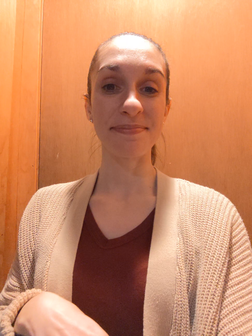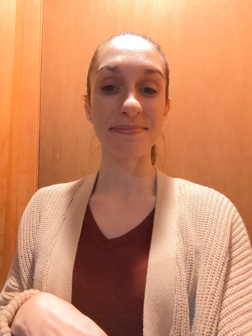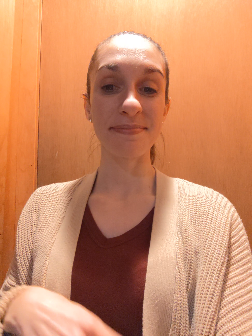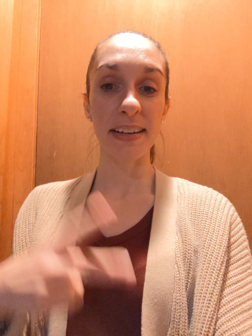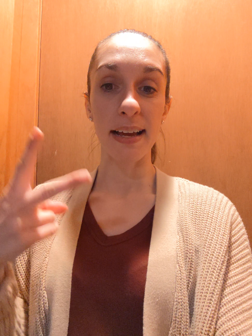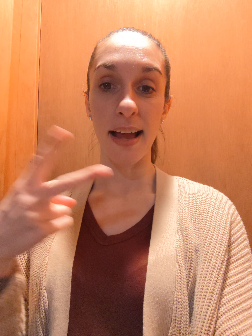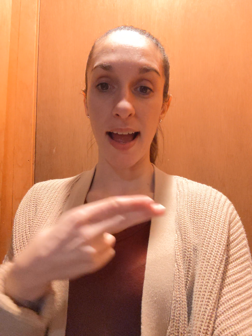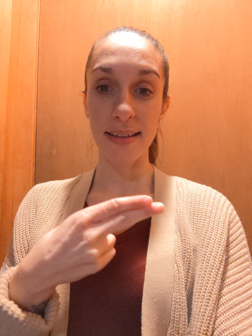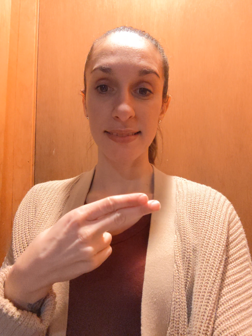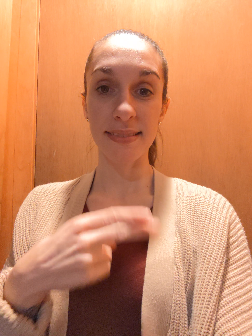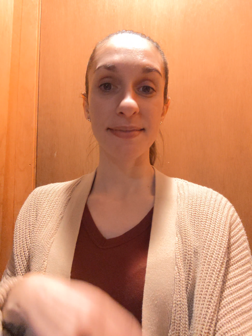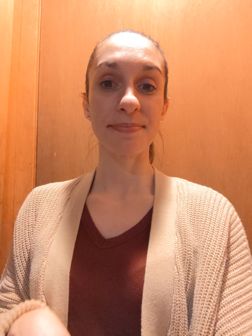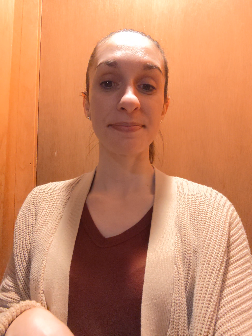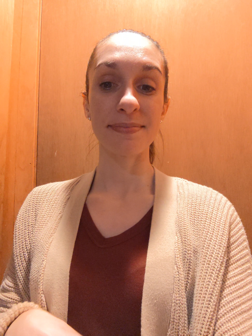cut